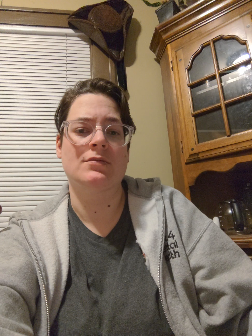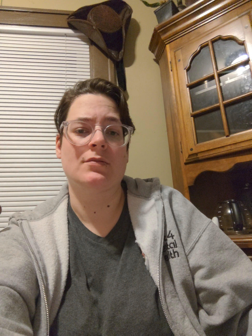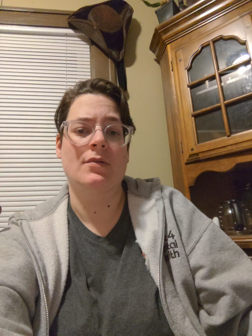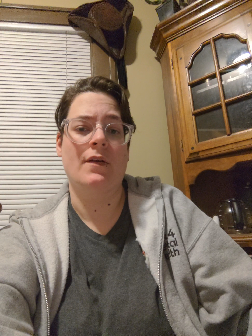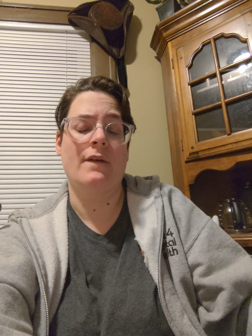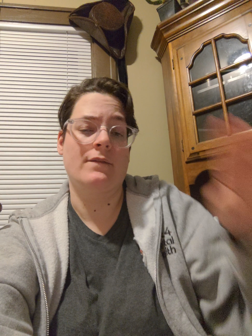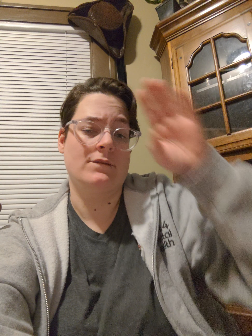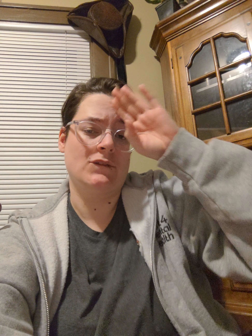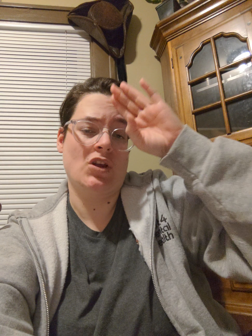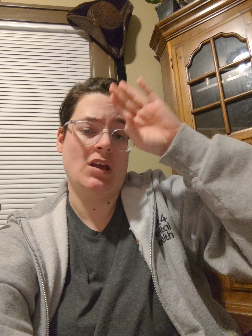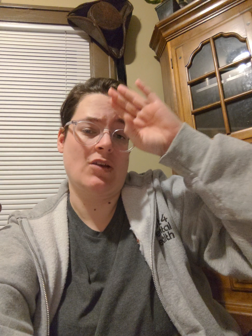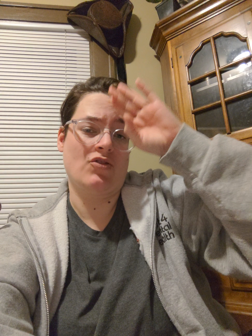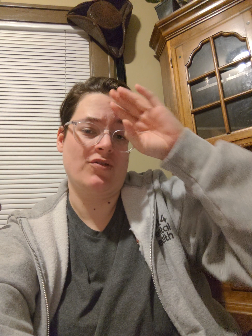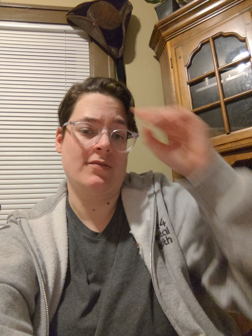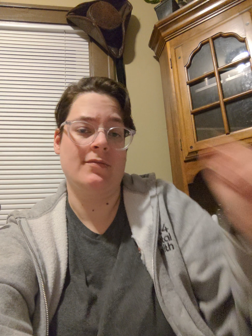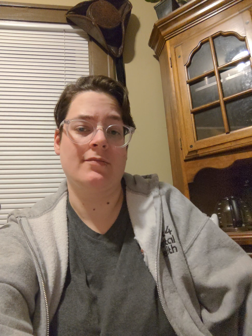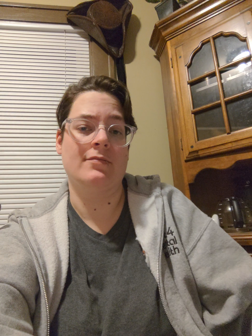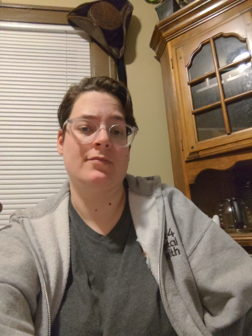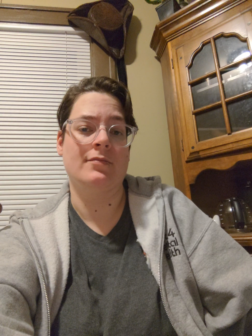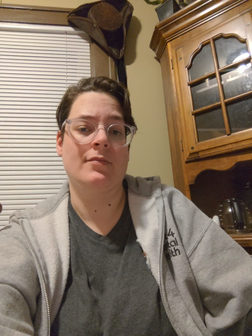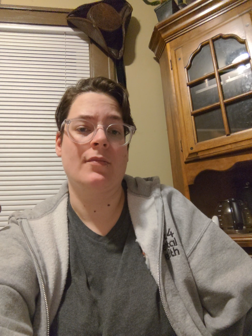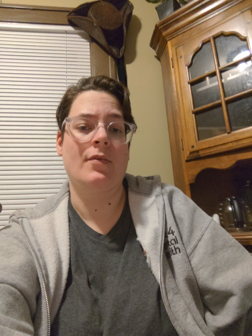fireman